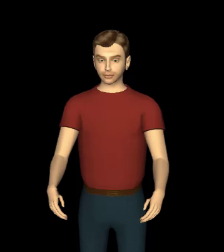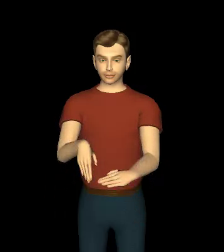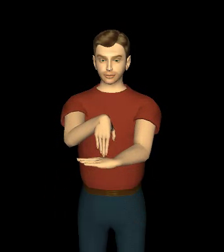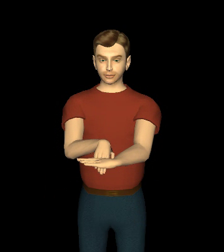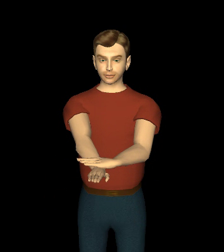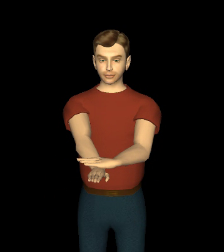قبو